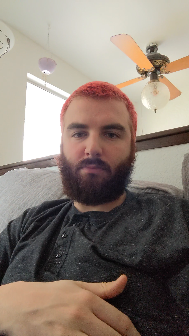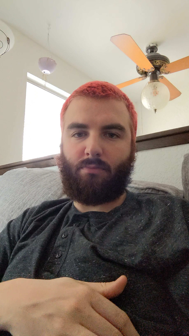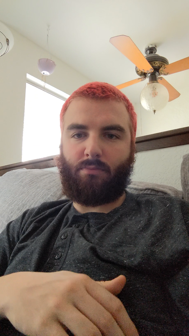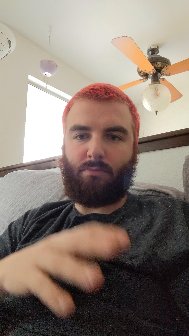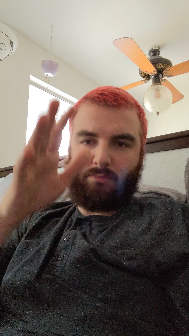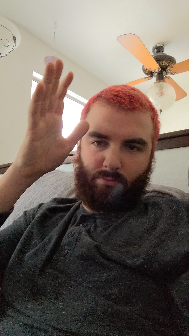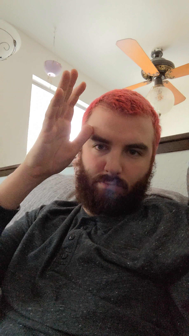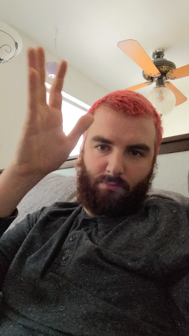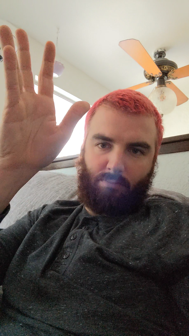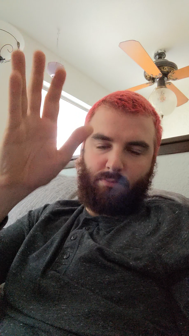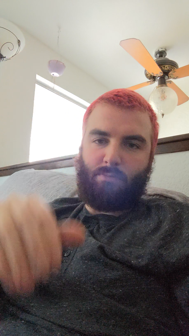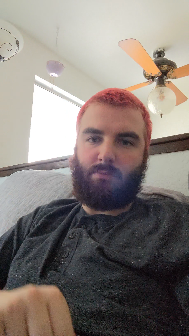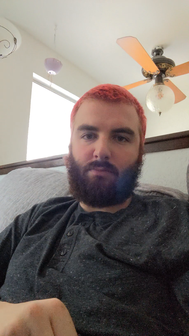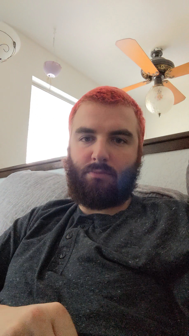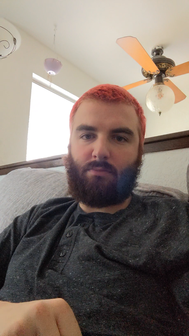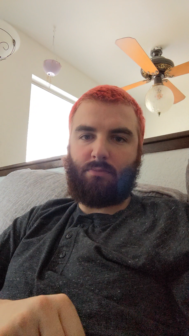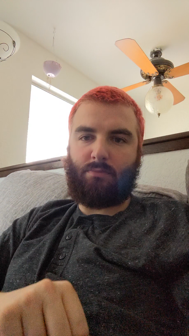deer